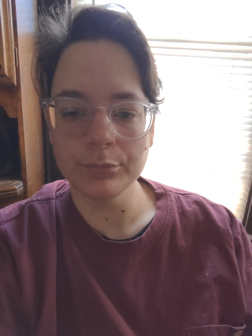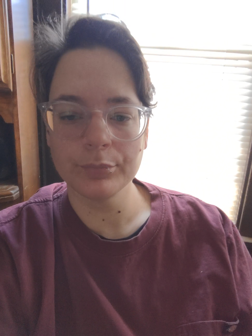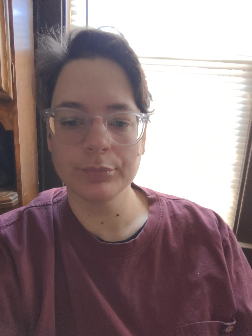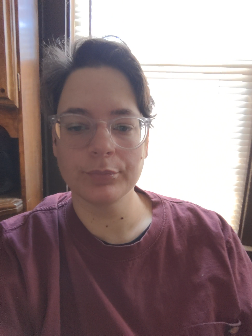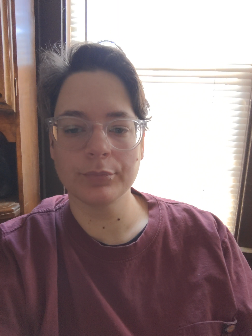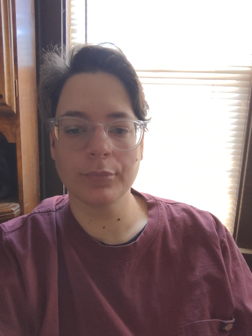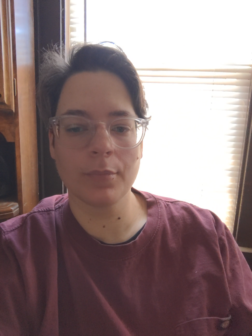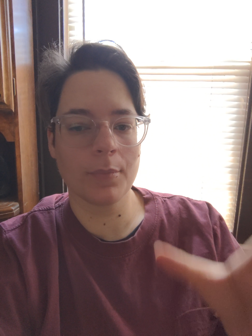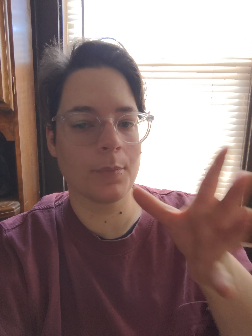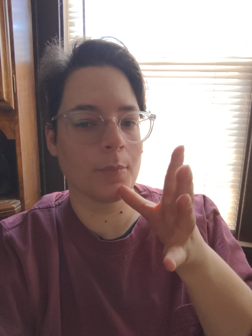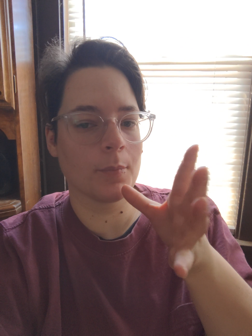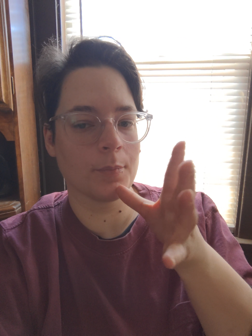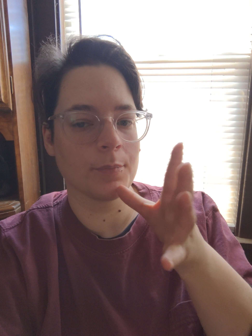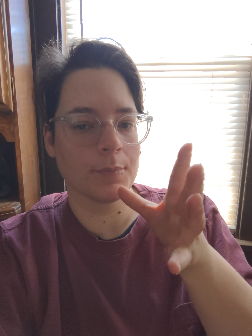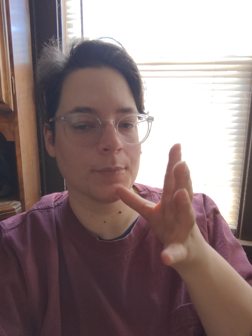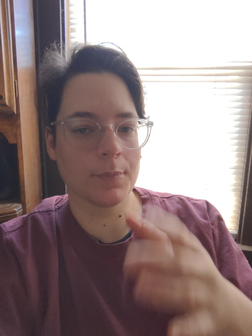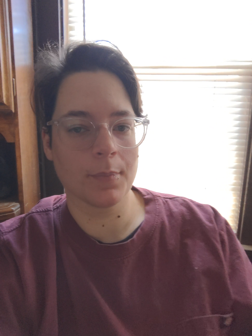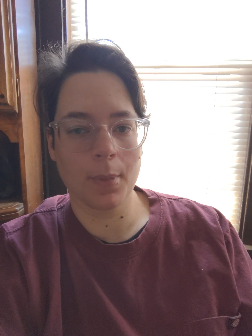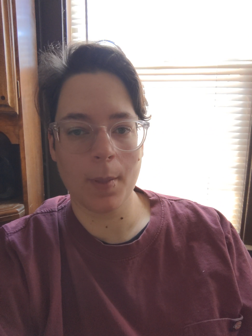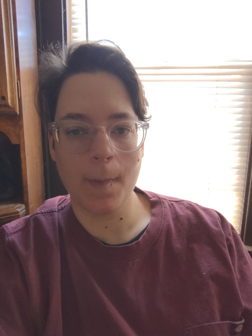mom